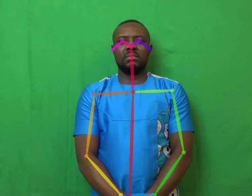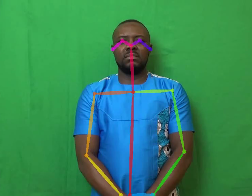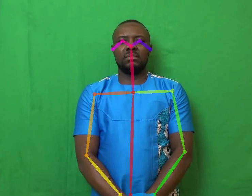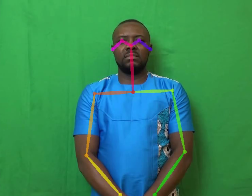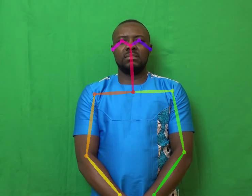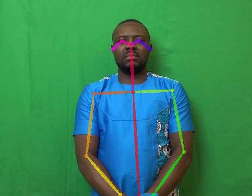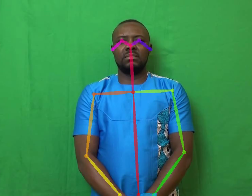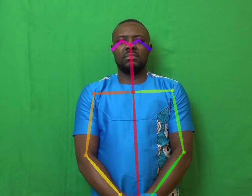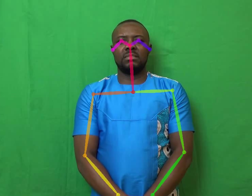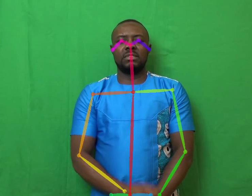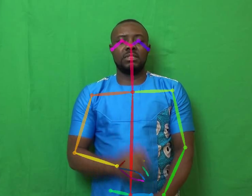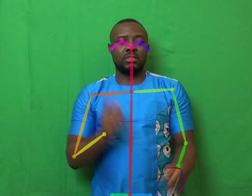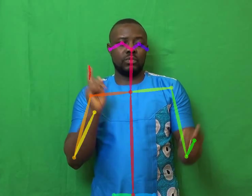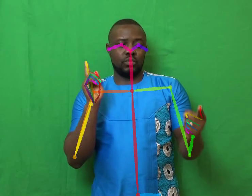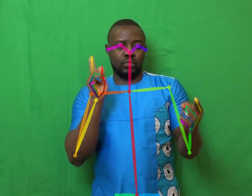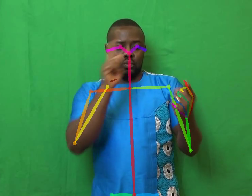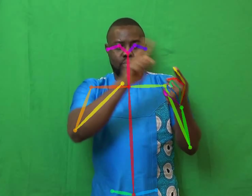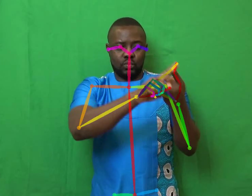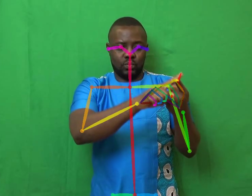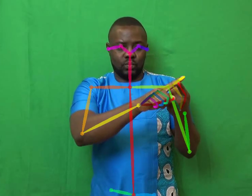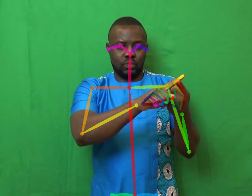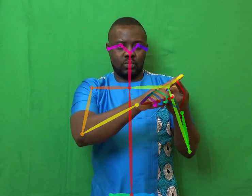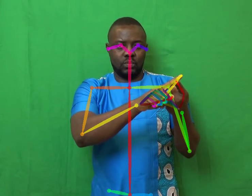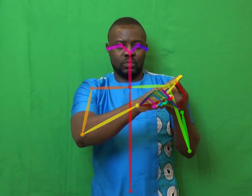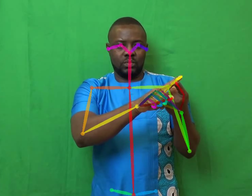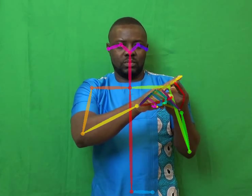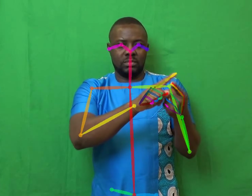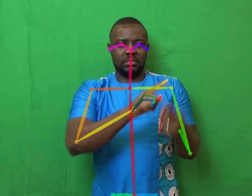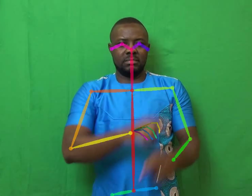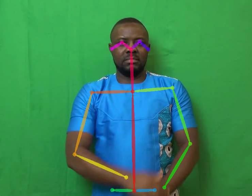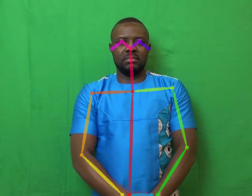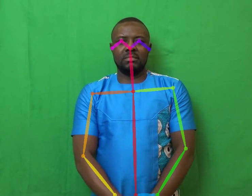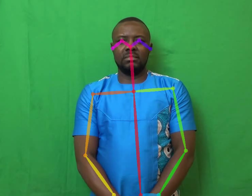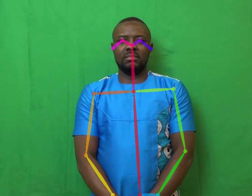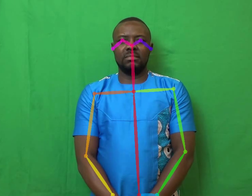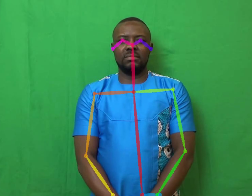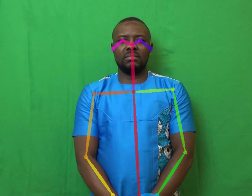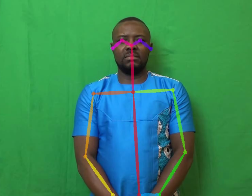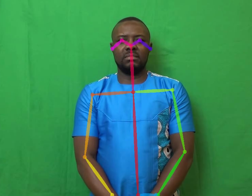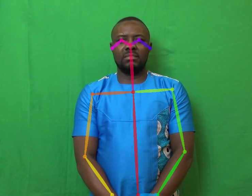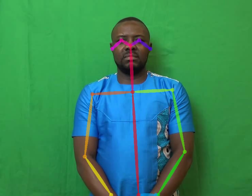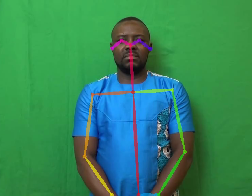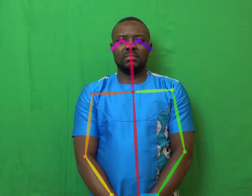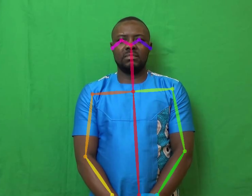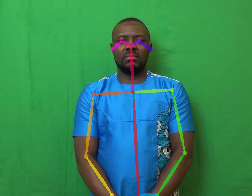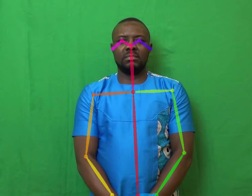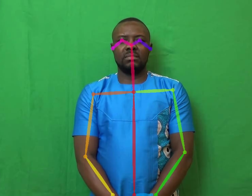to